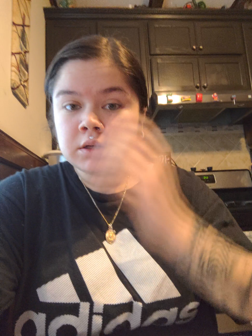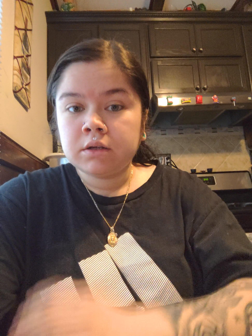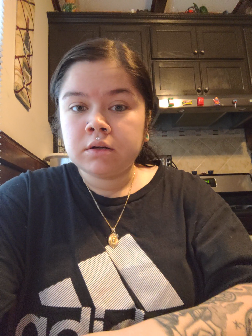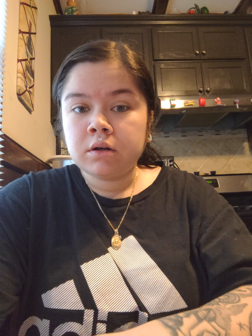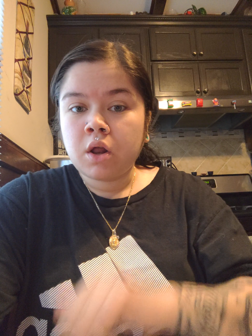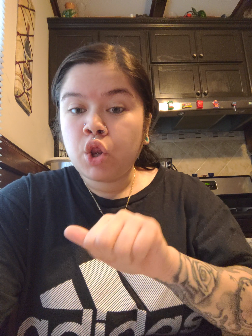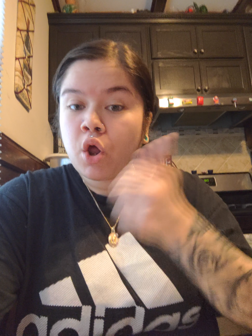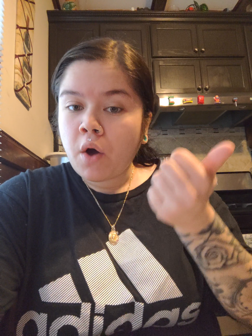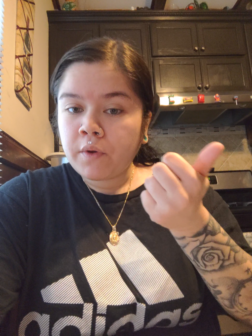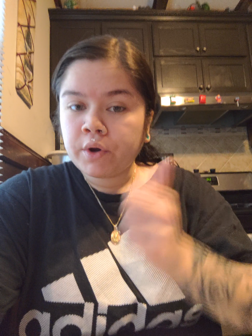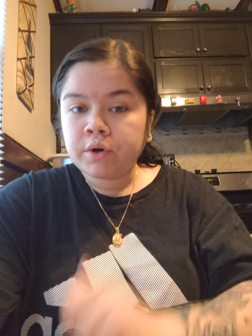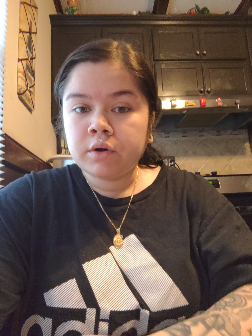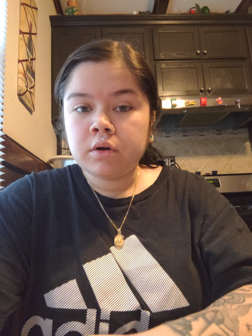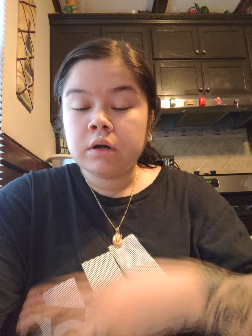another